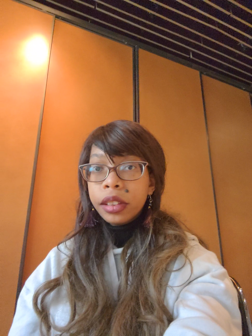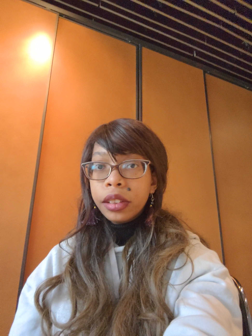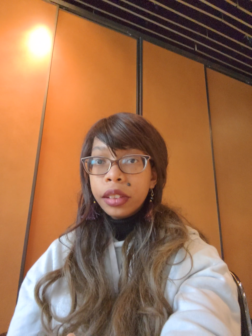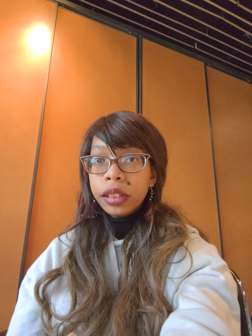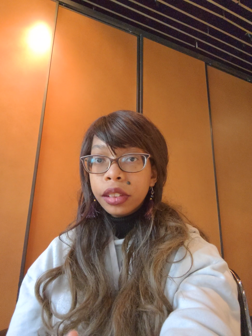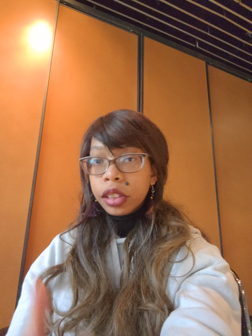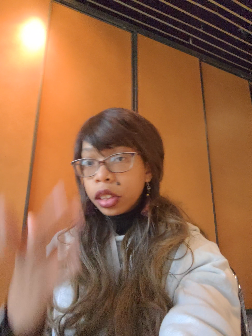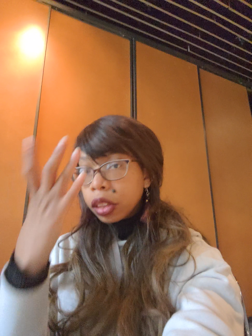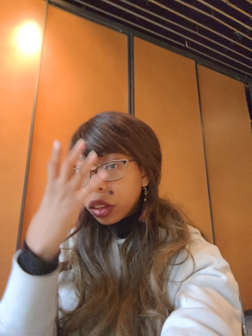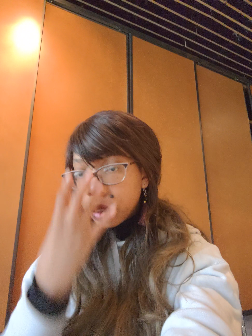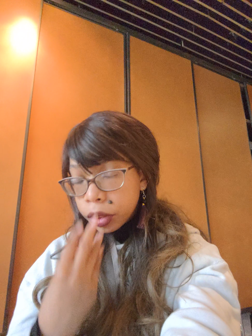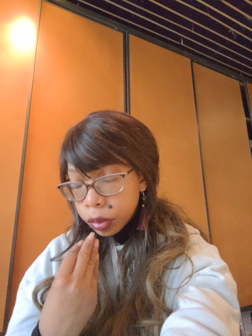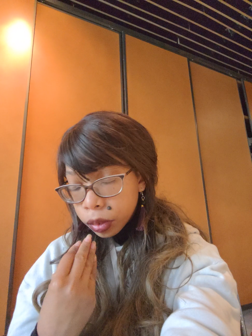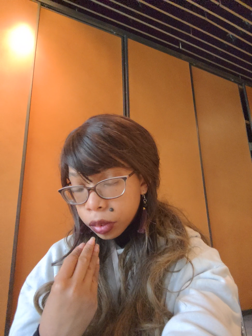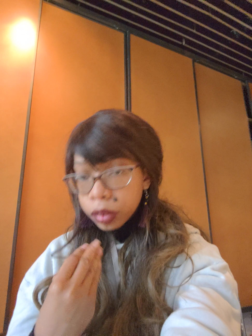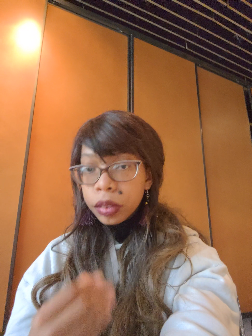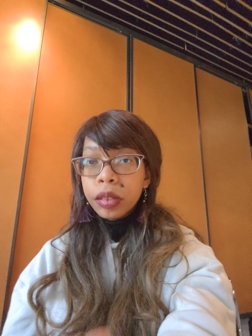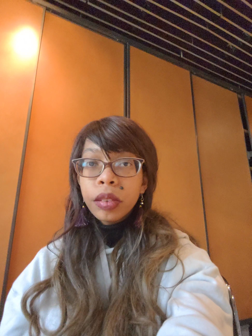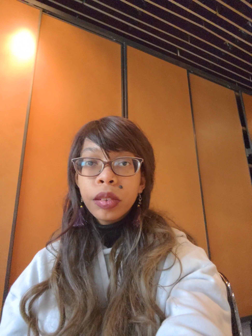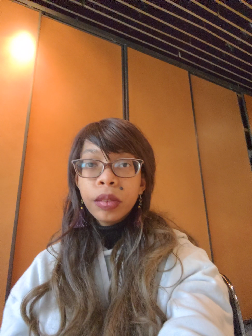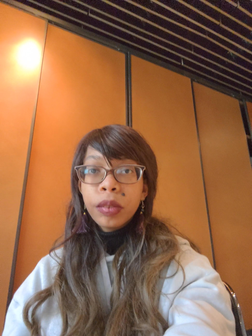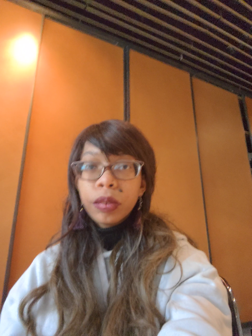sleep